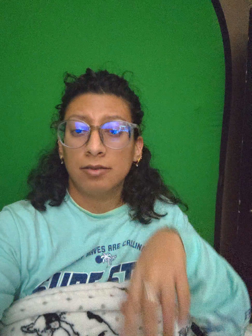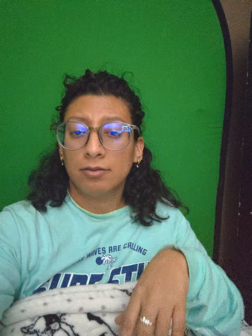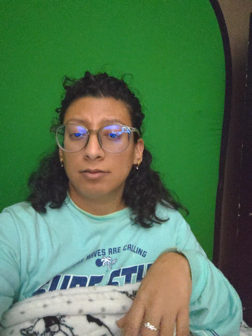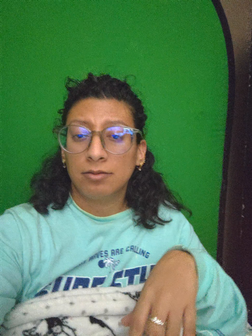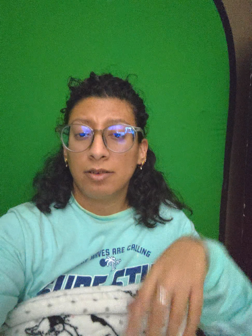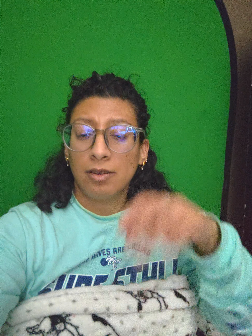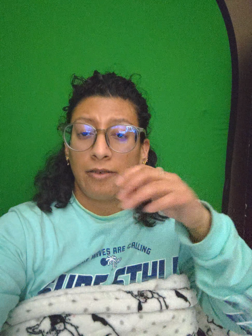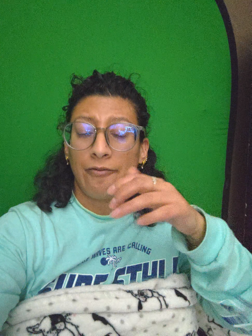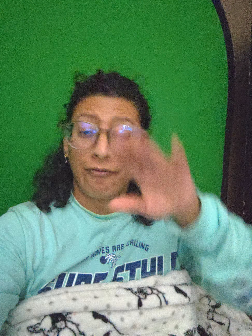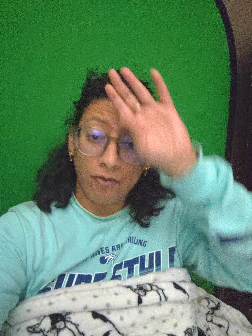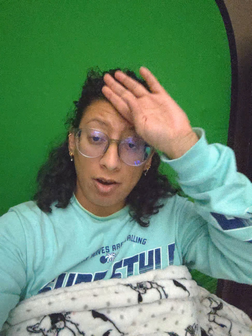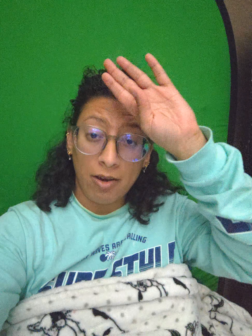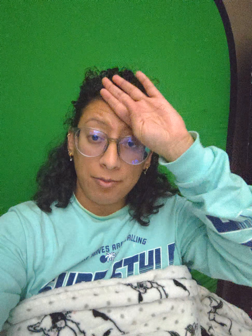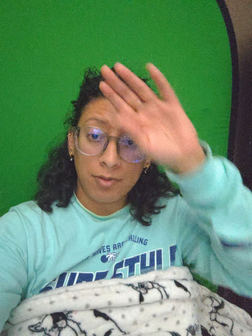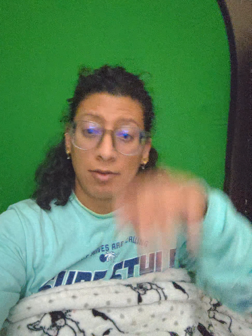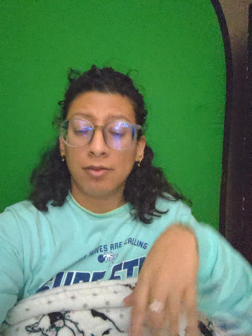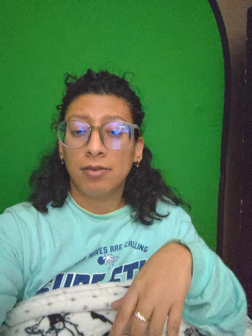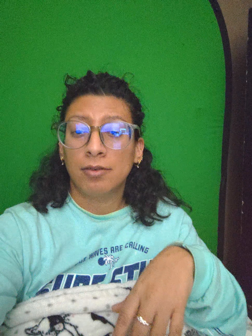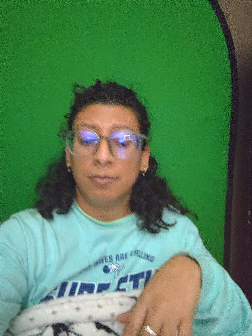fireman